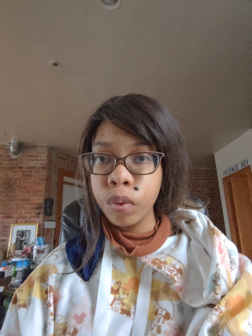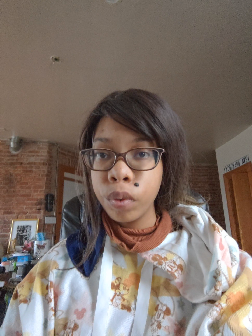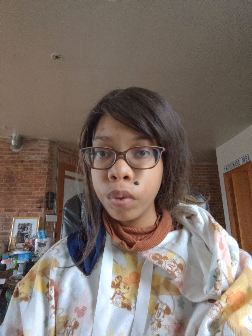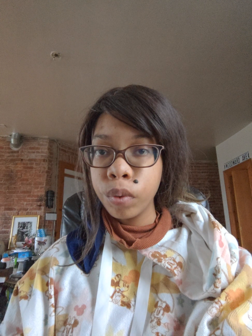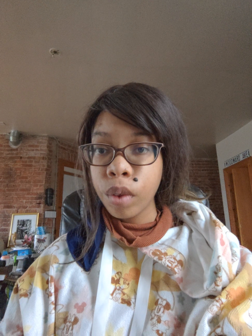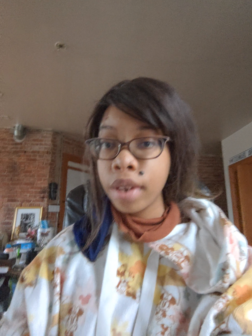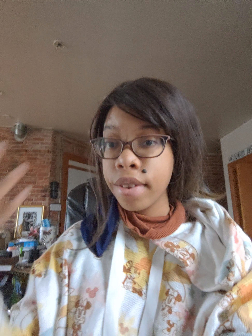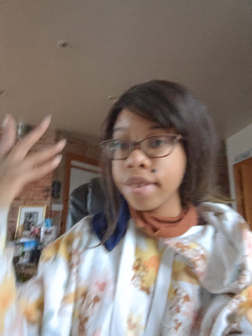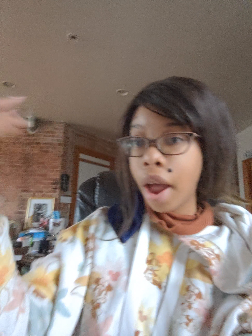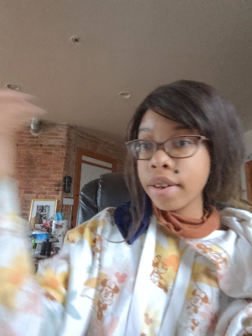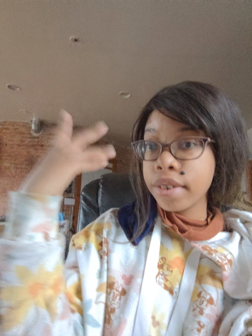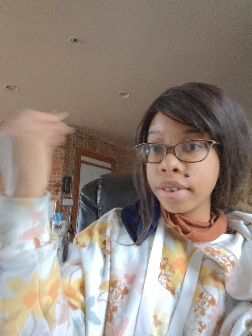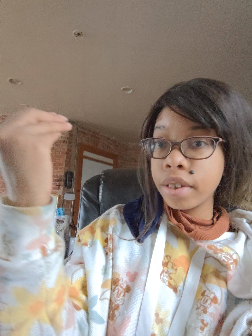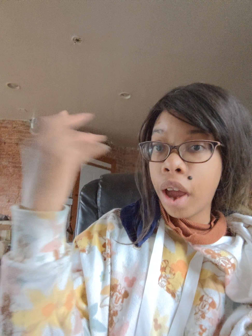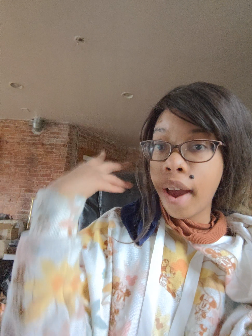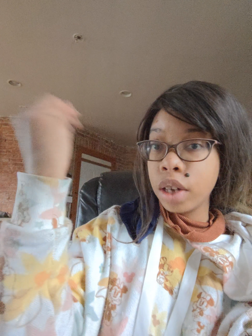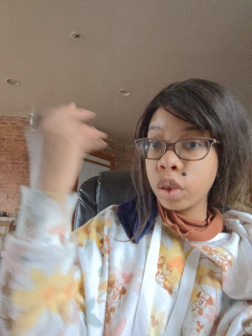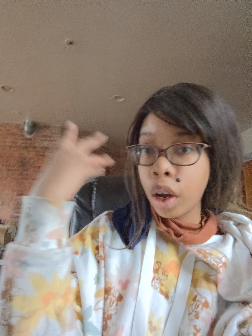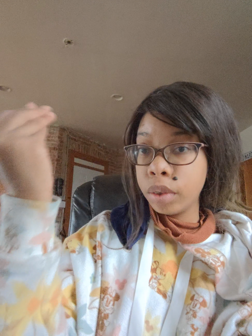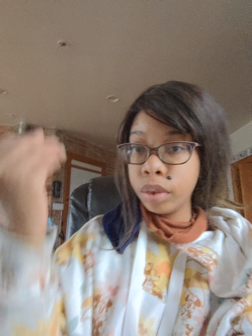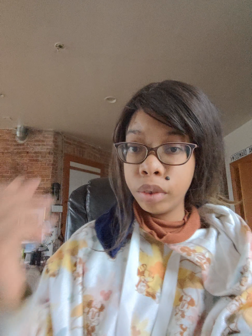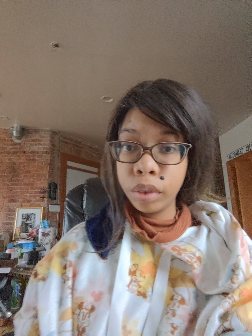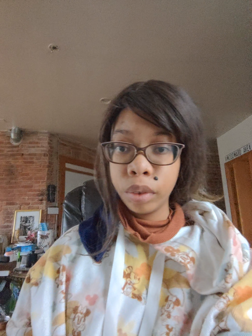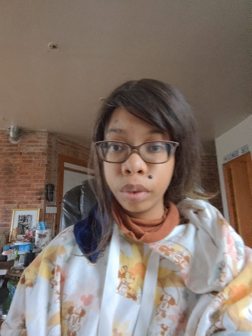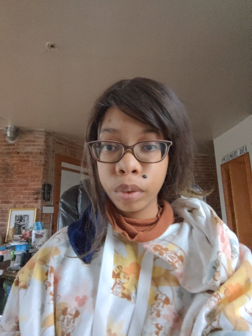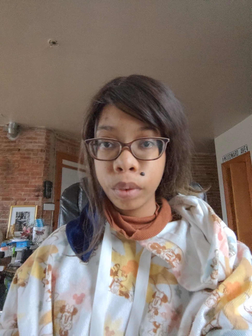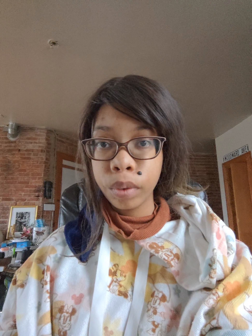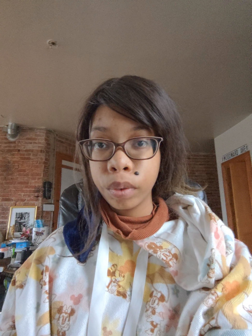outside